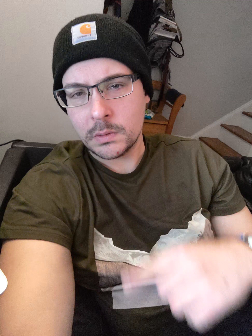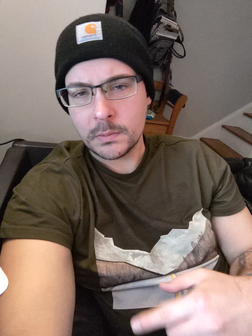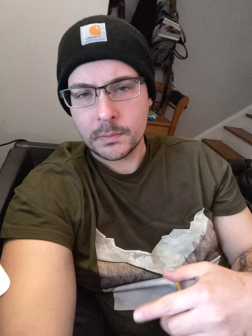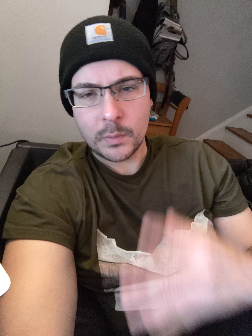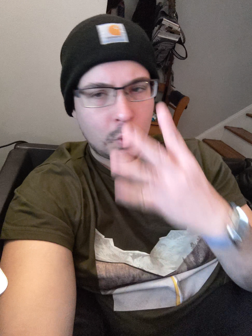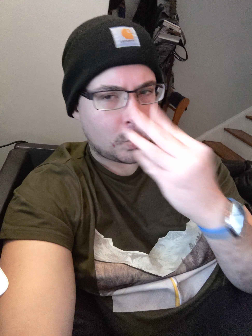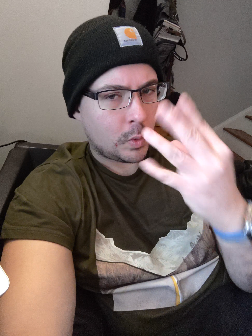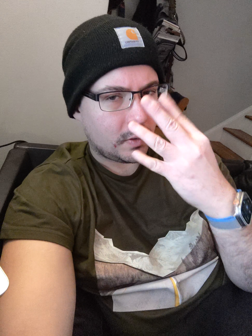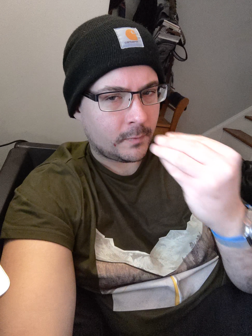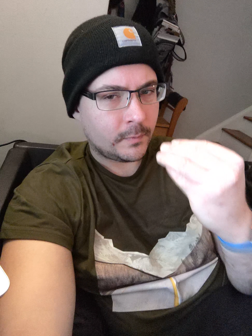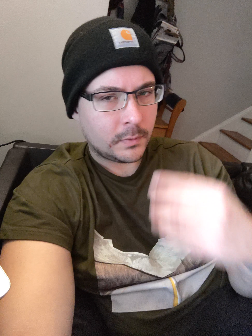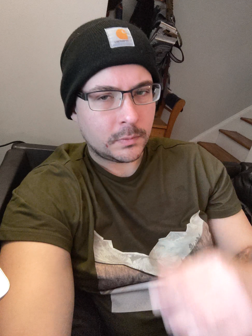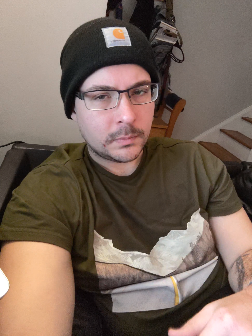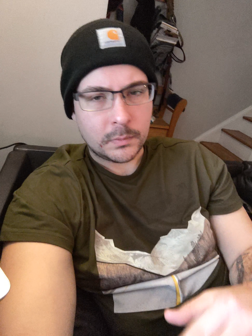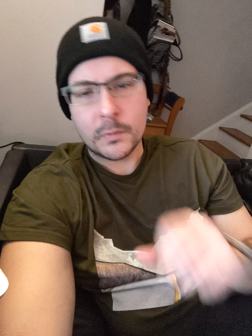wolf